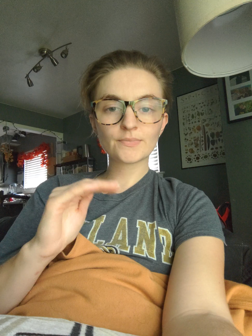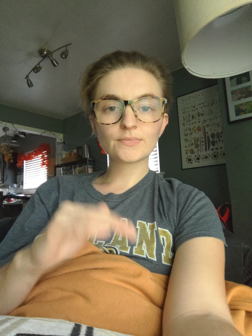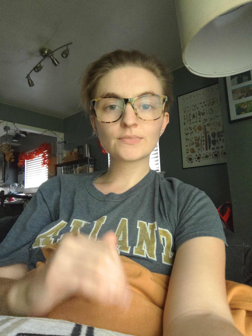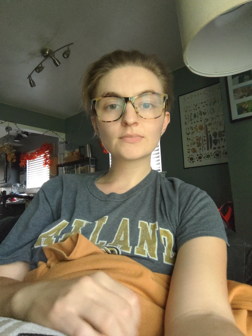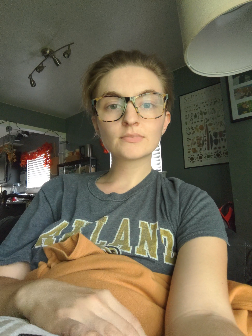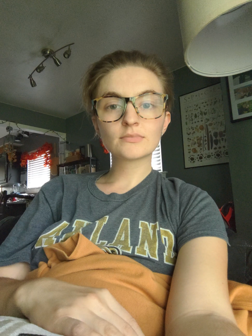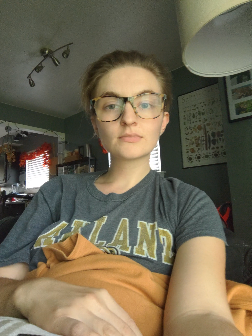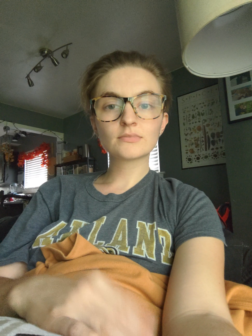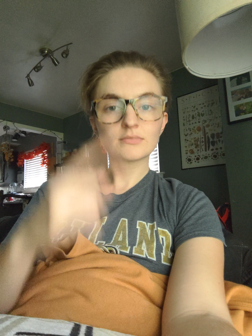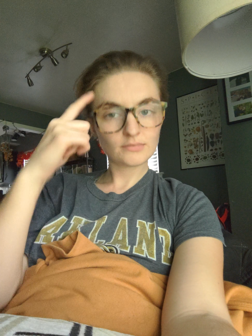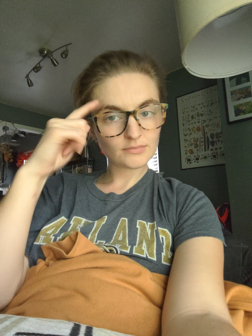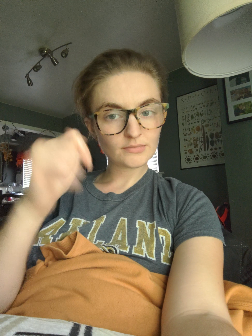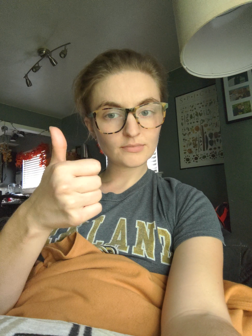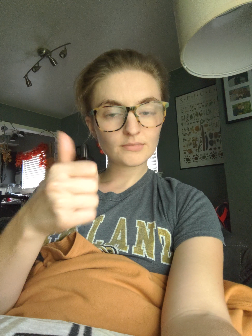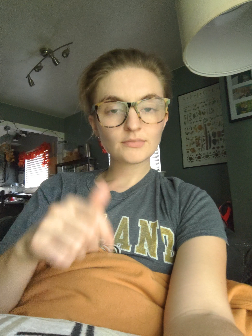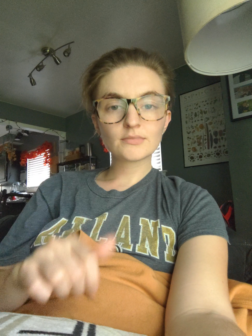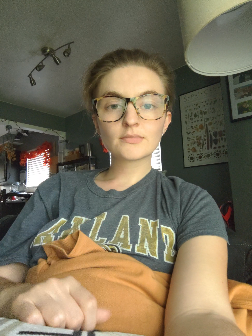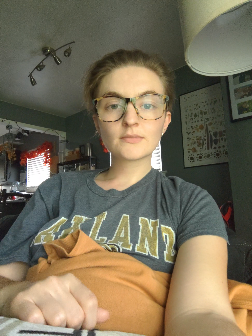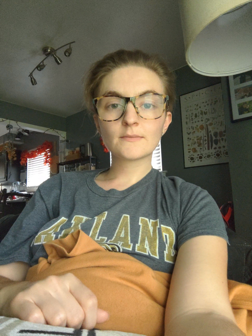dime